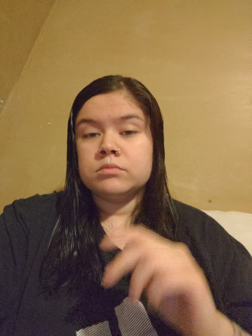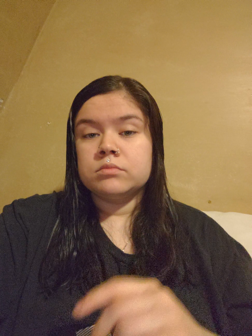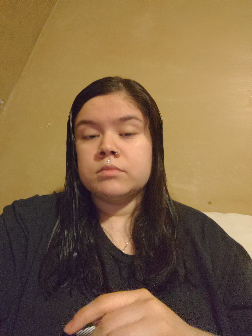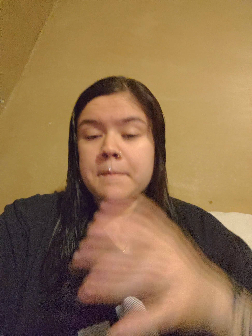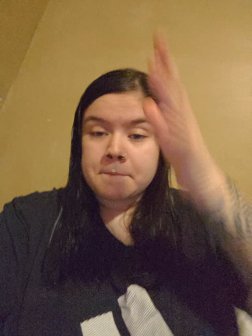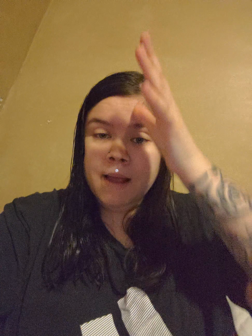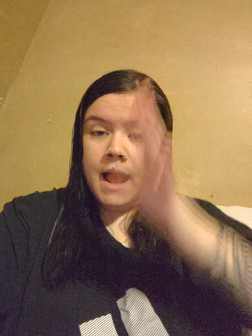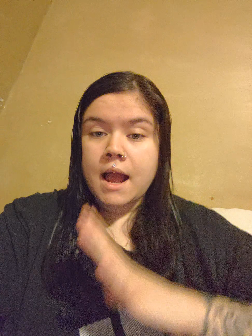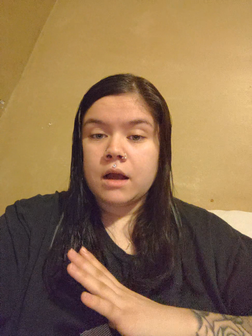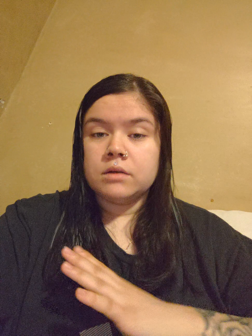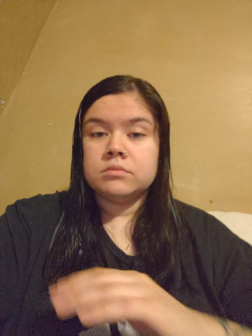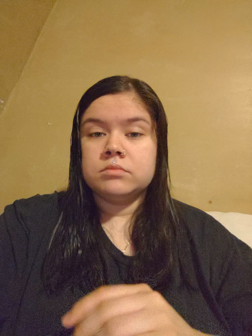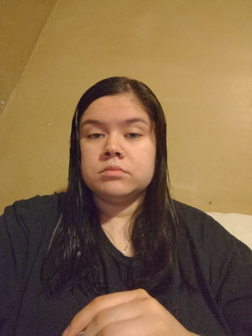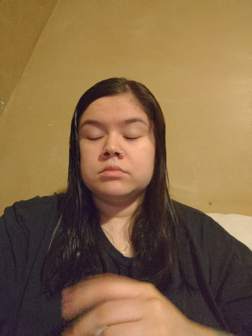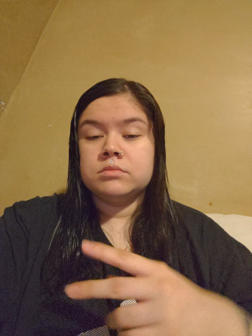man